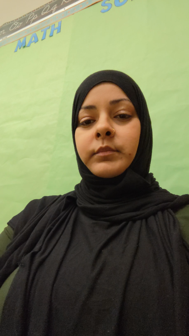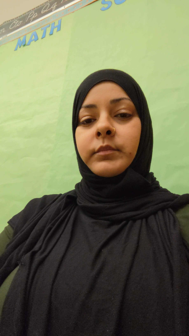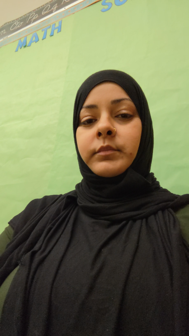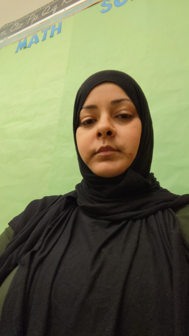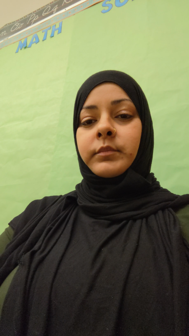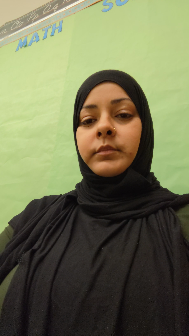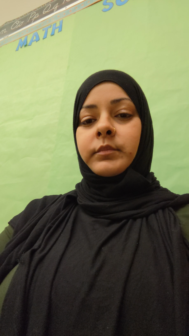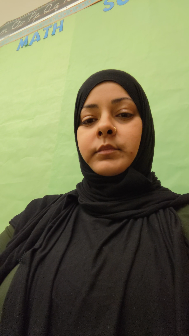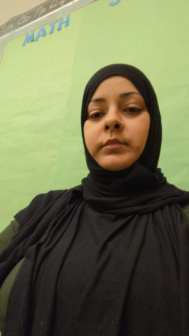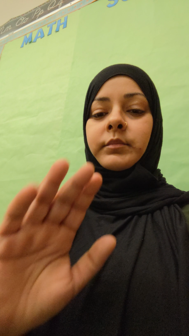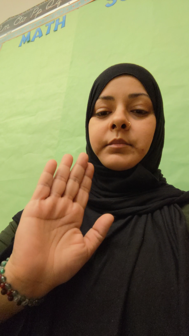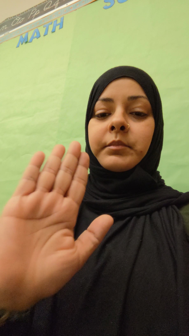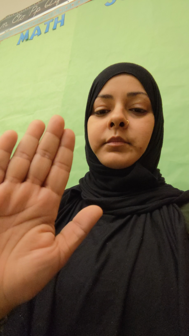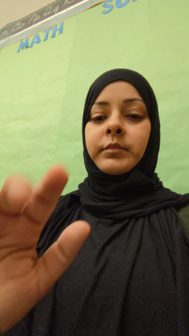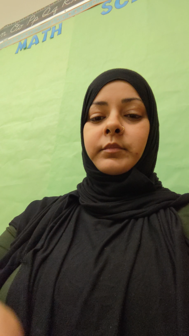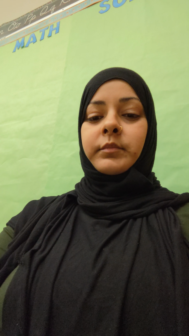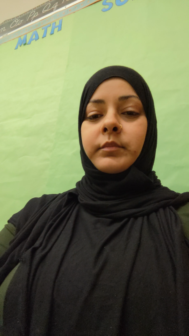push